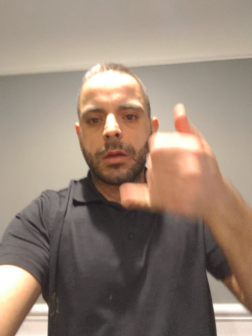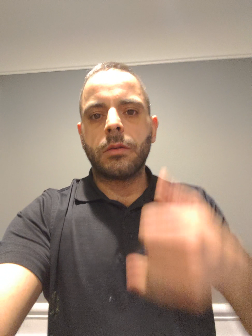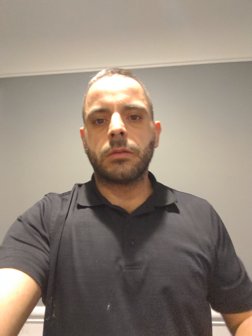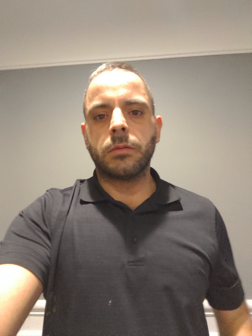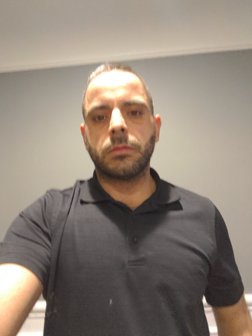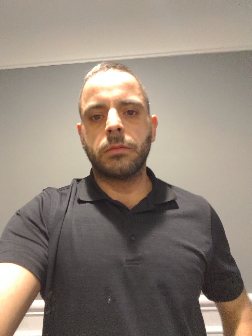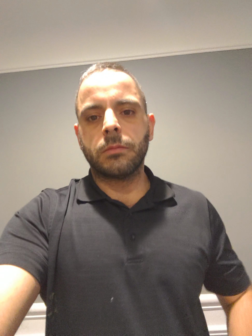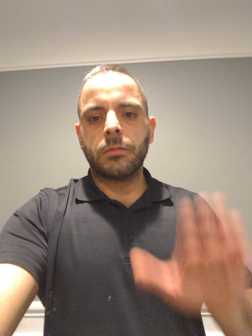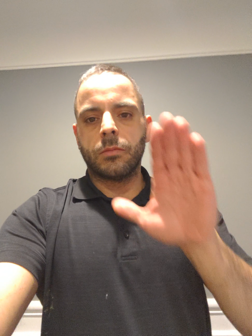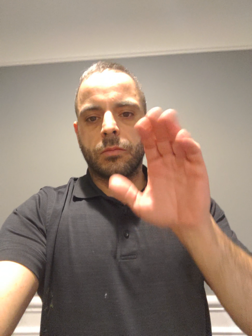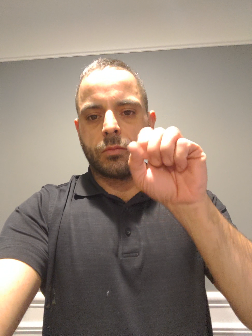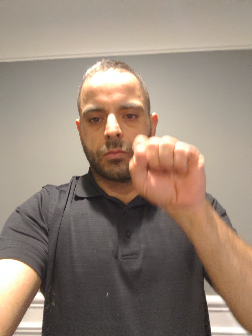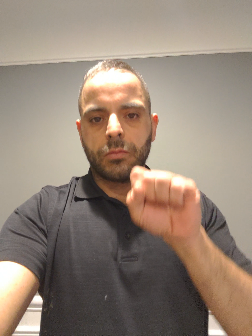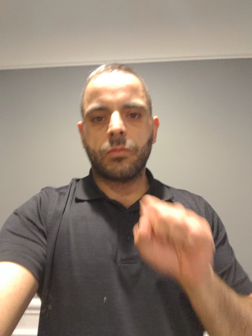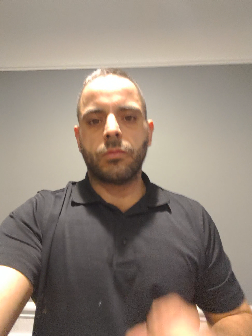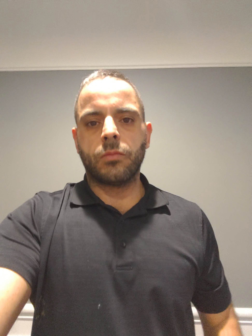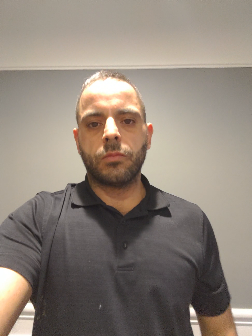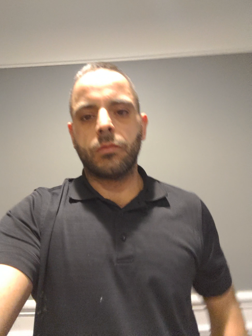mitten